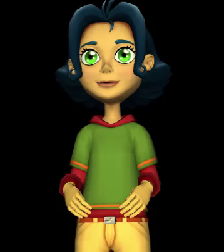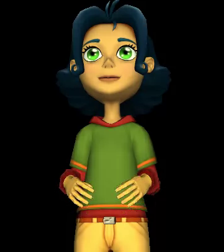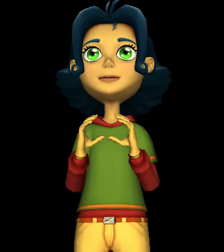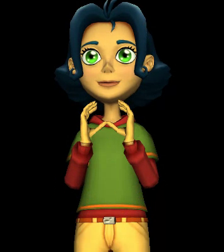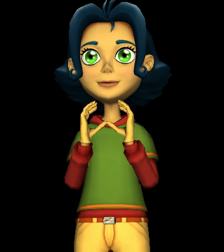عالِم